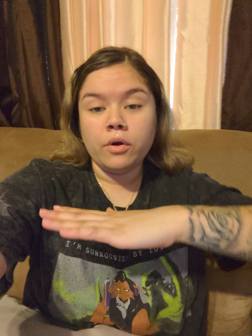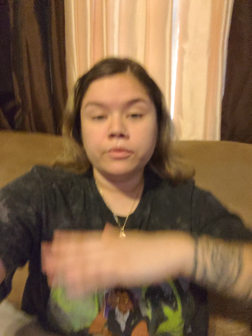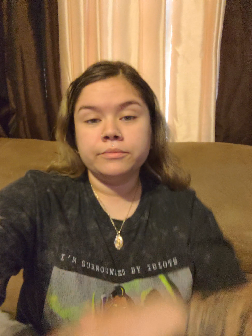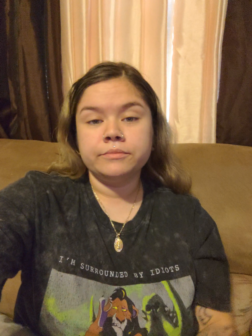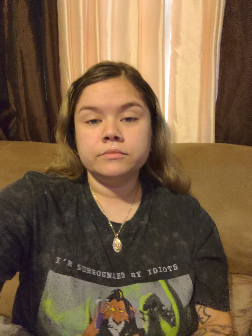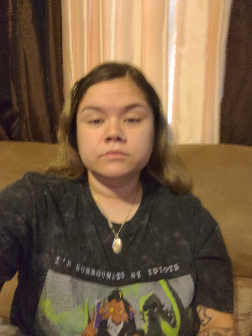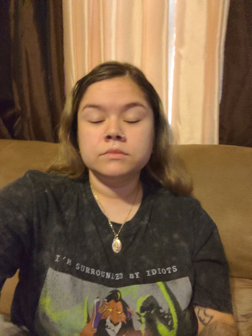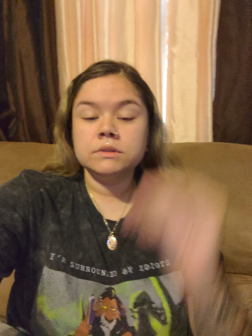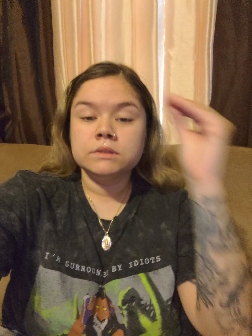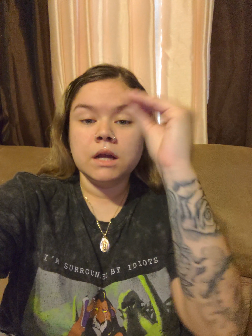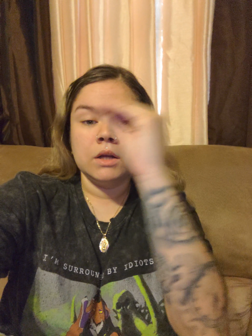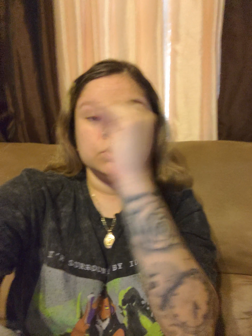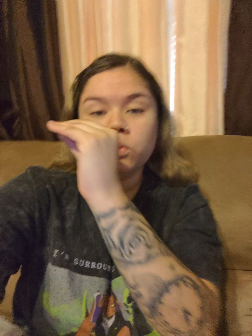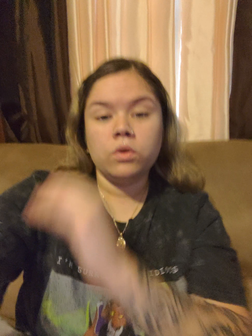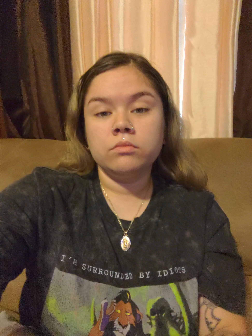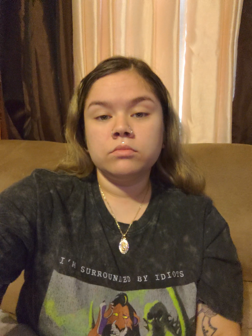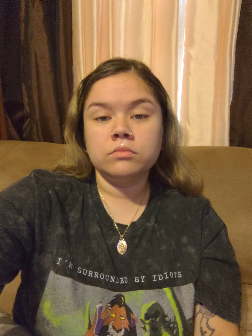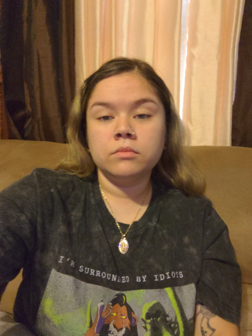dinosaur